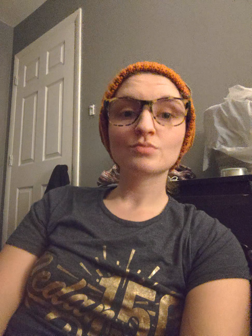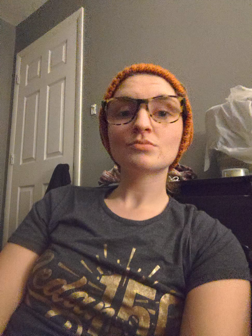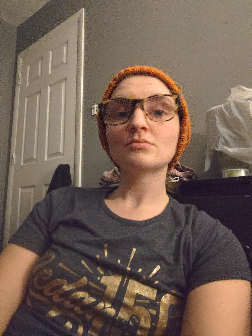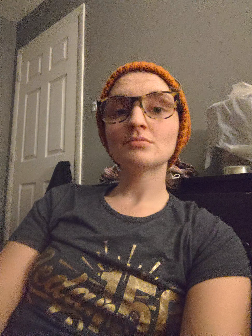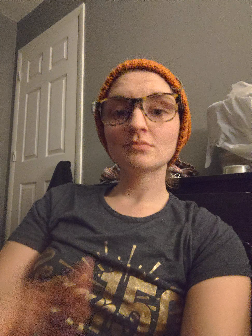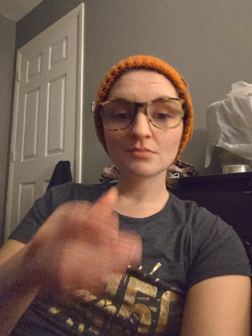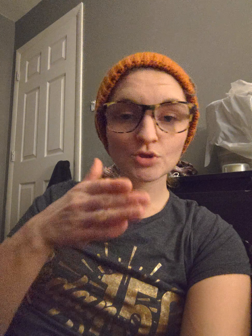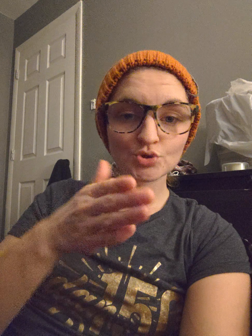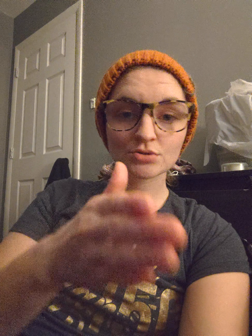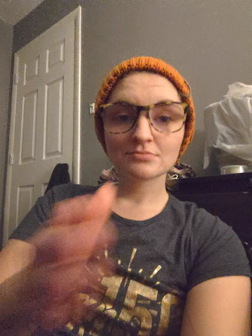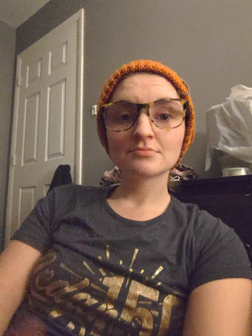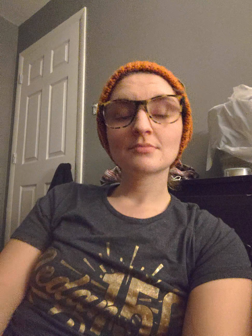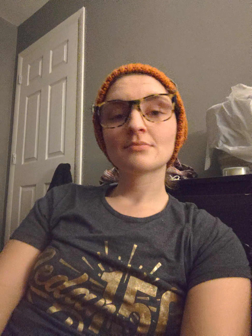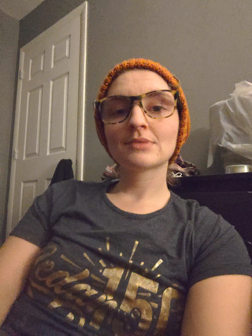fish